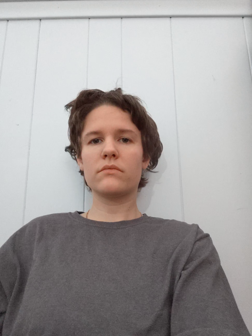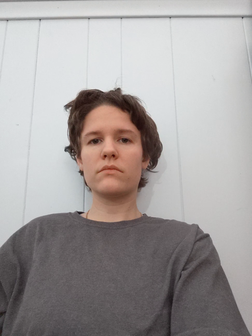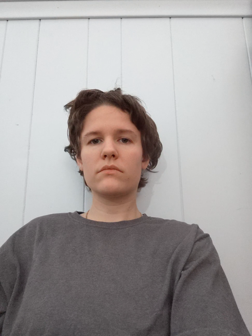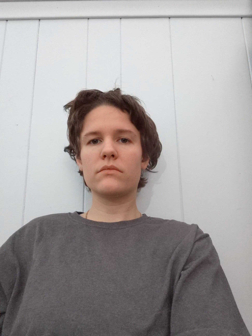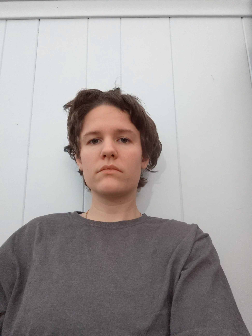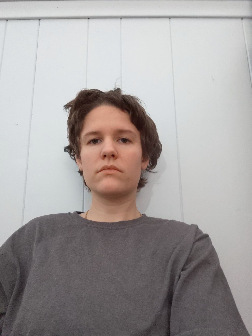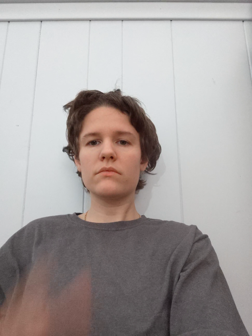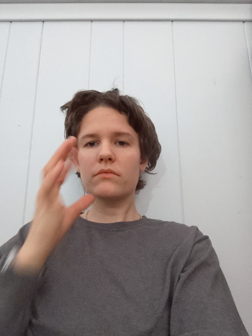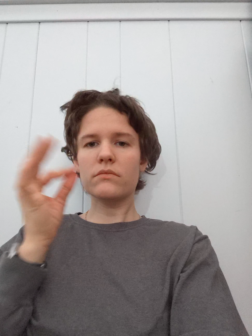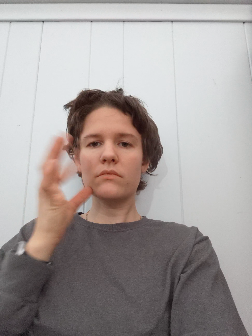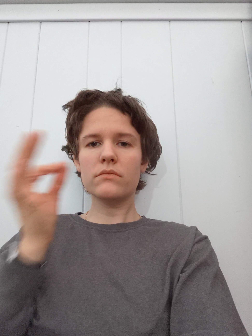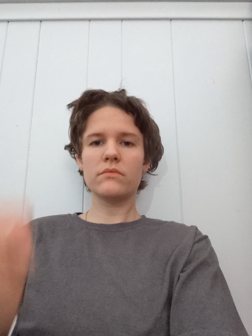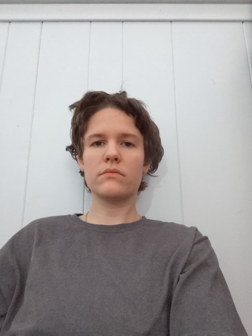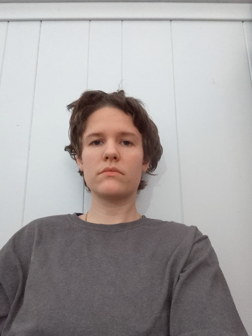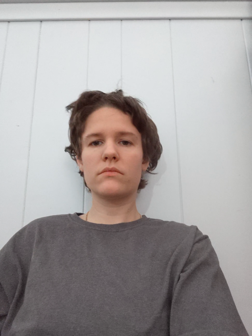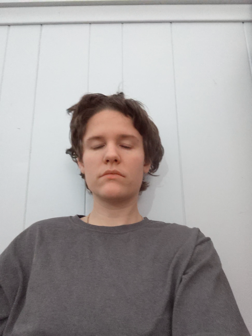cat